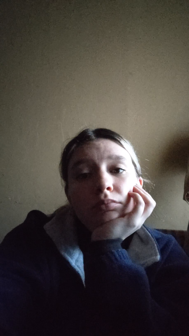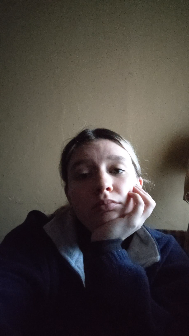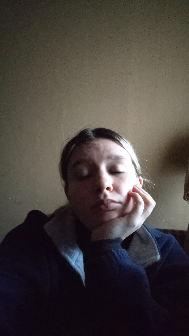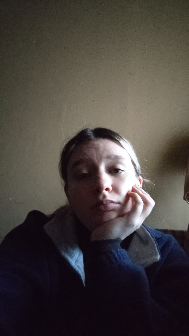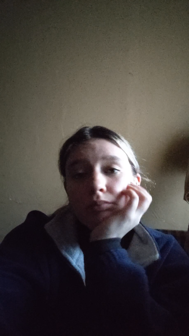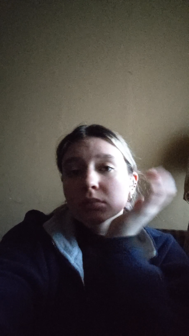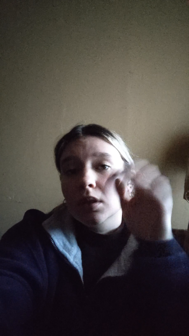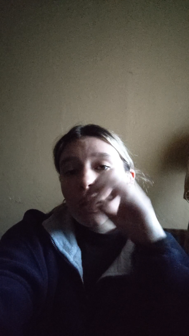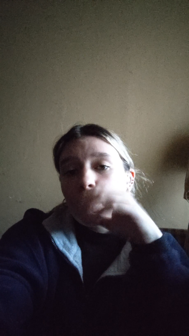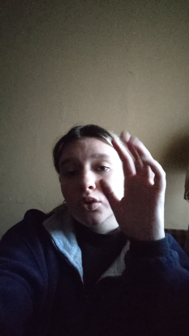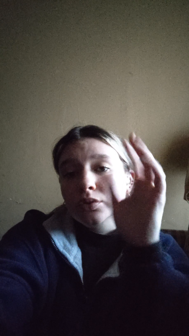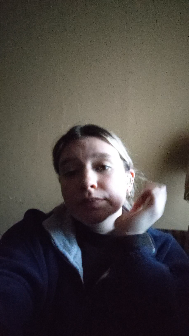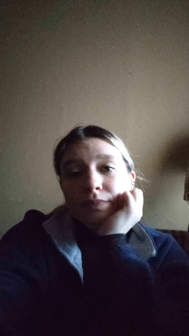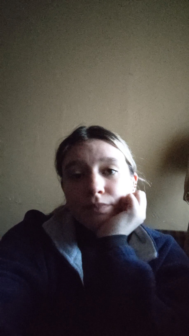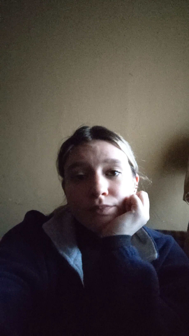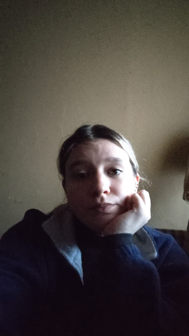ladder